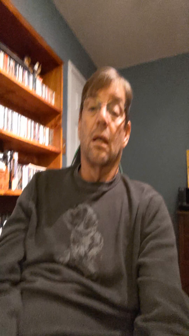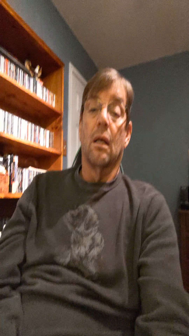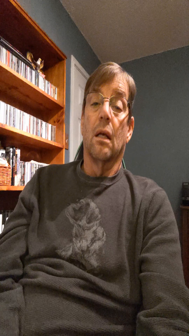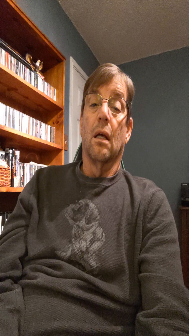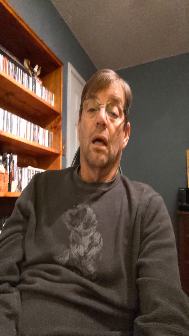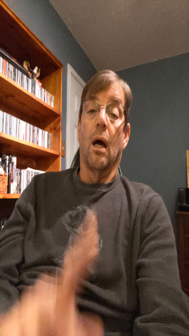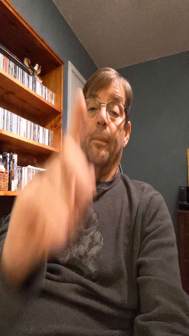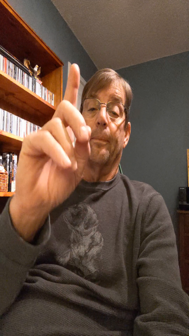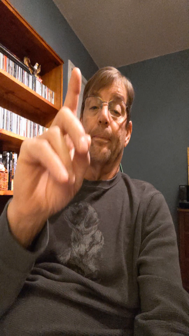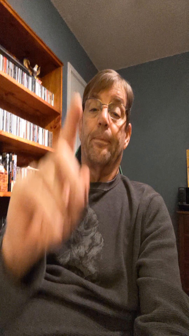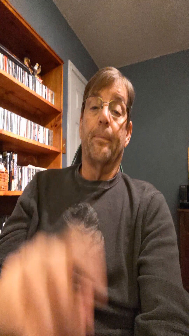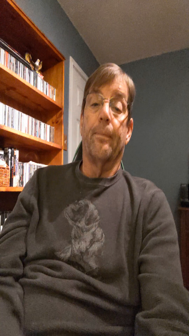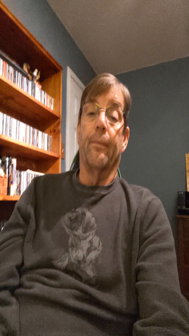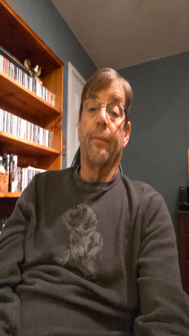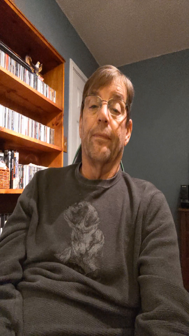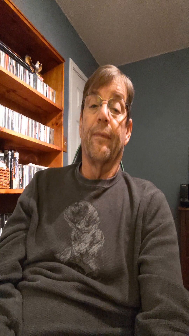up